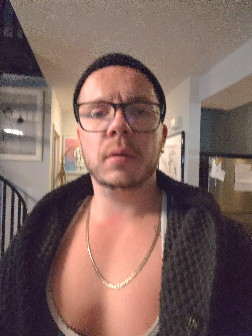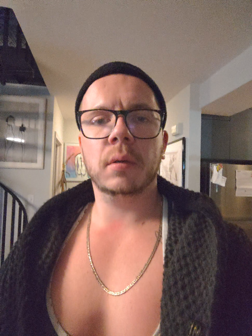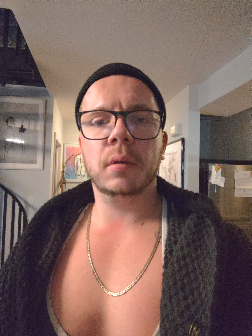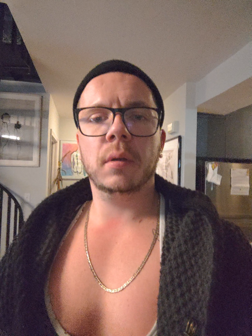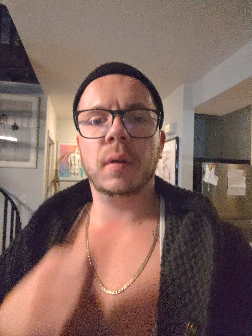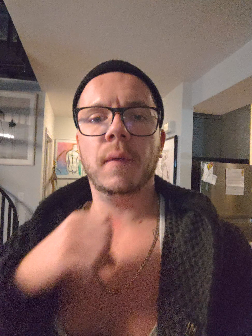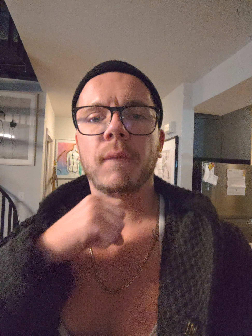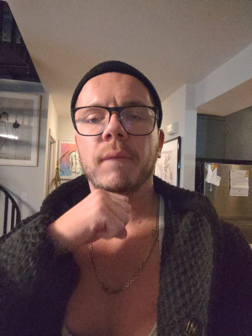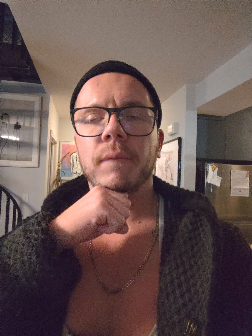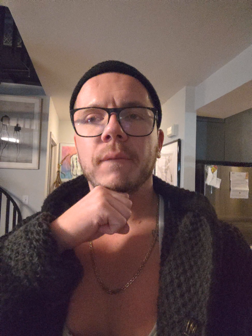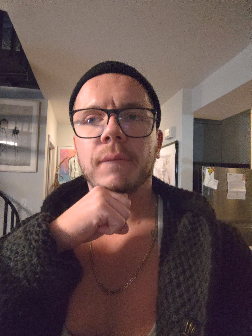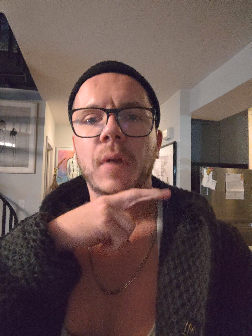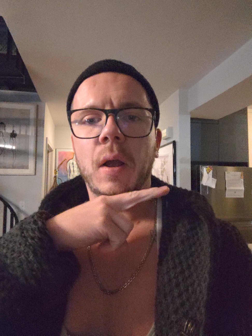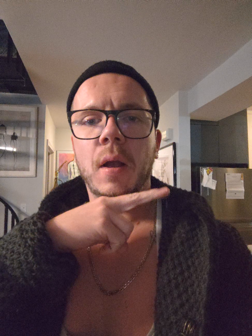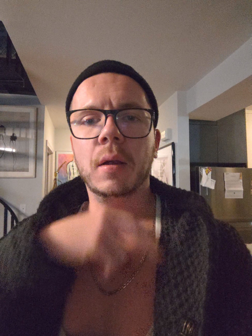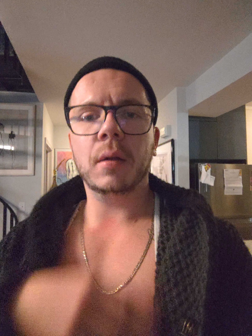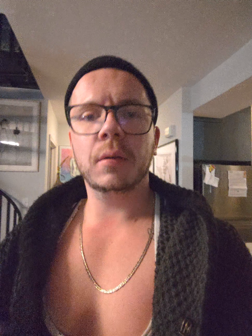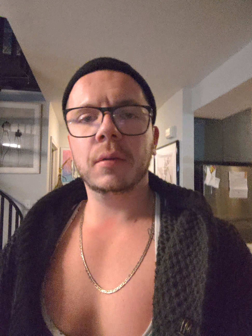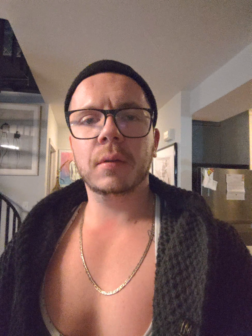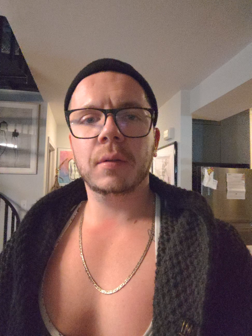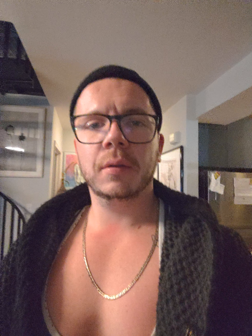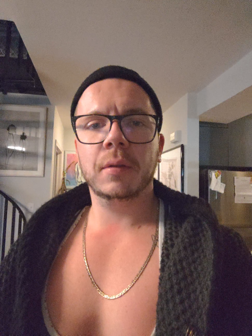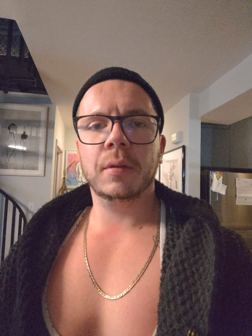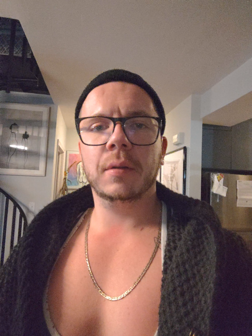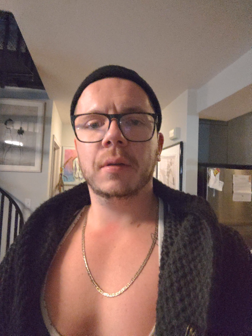frog